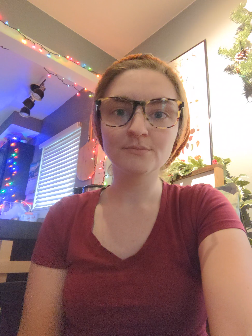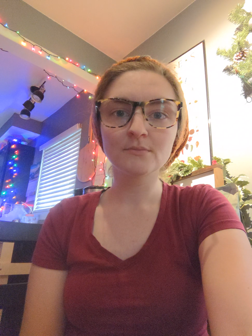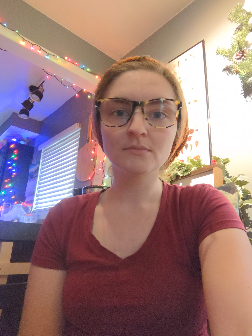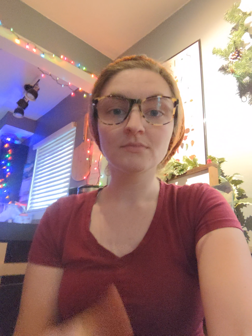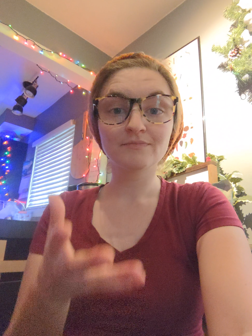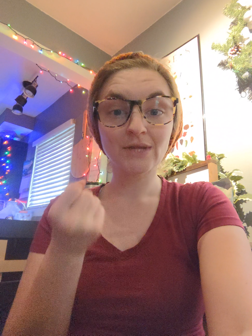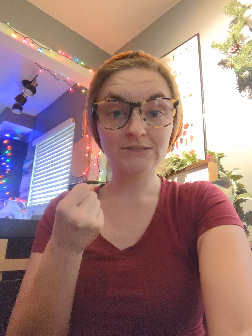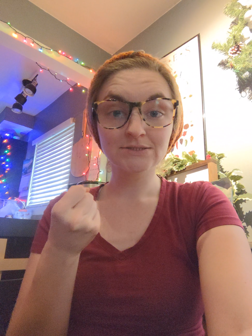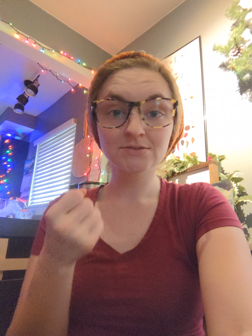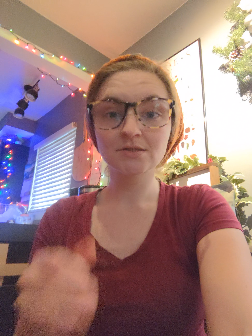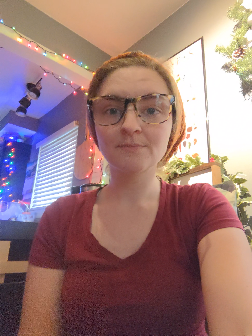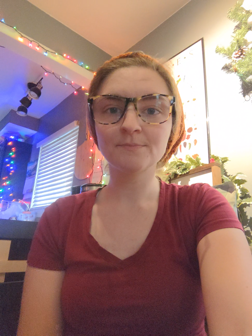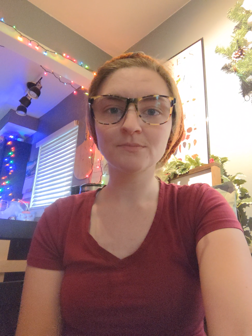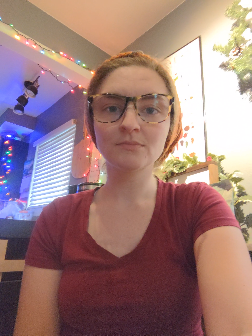fast